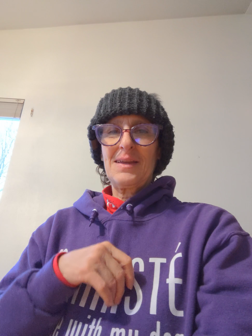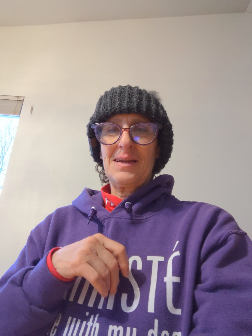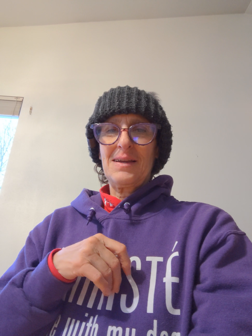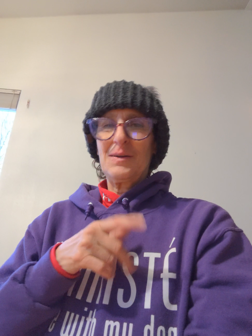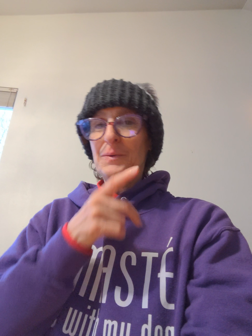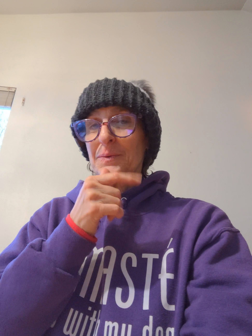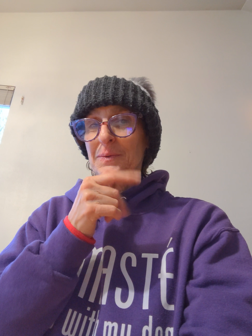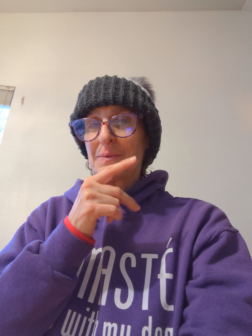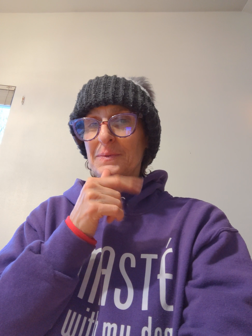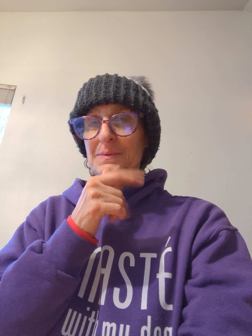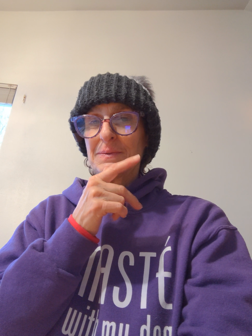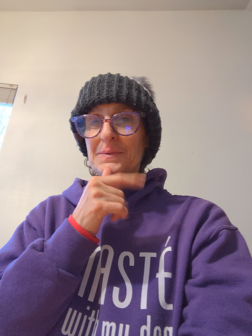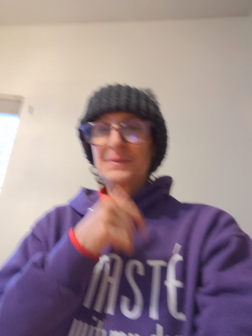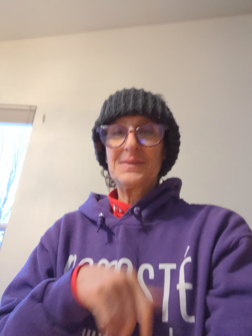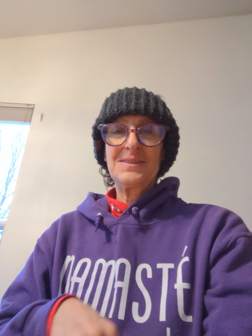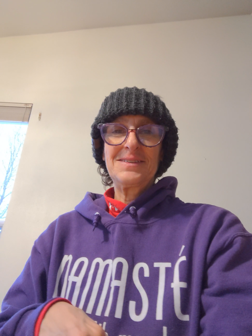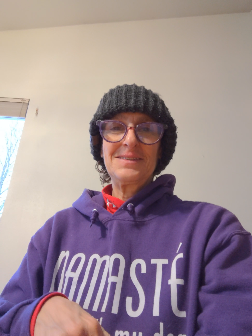who